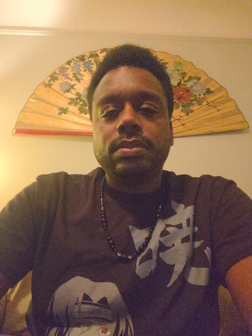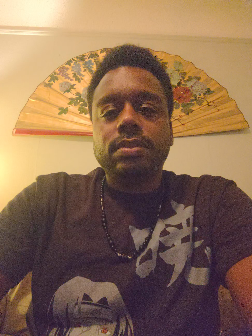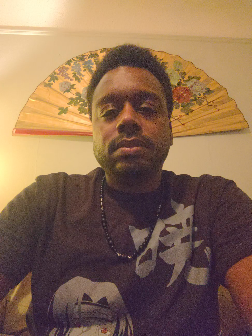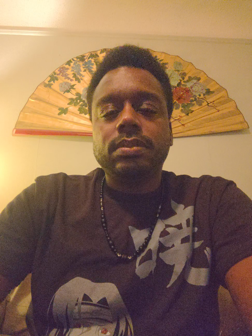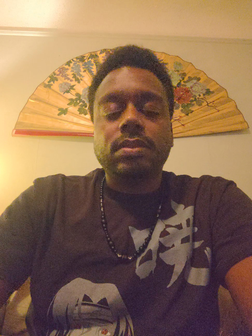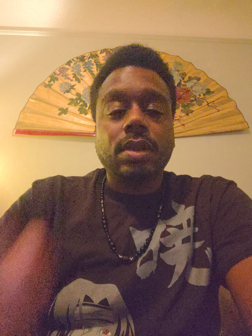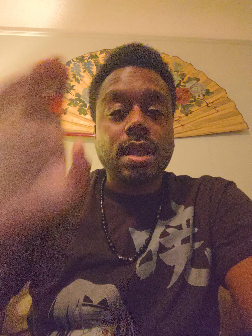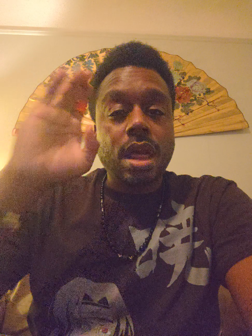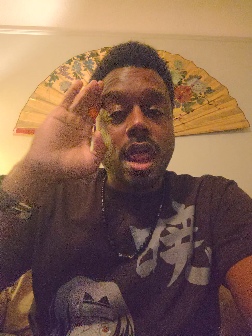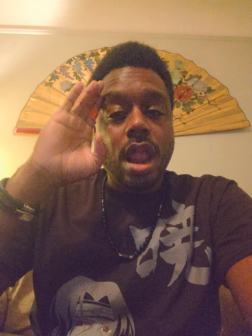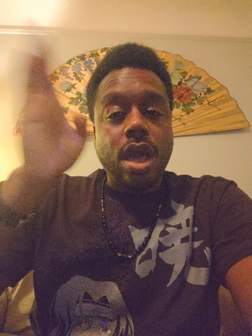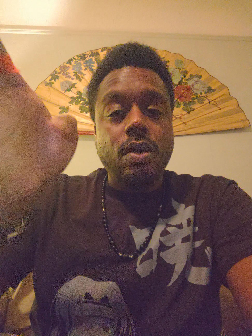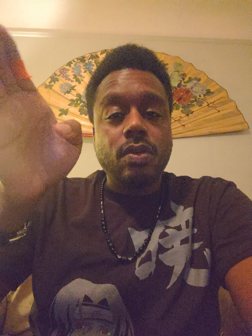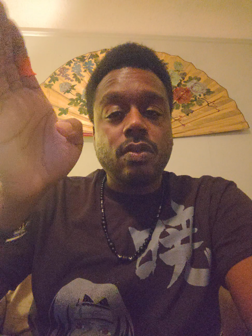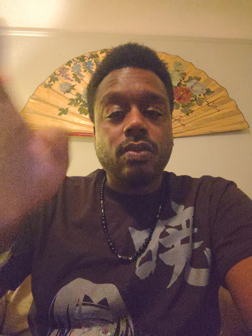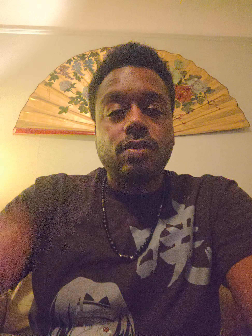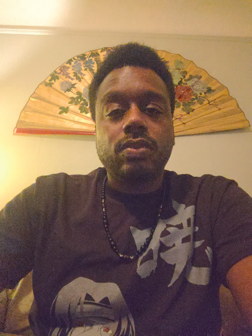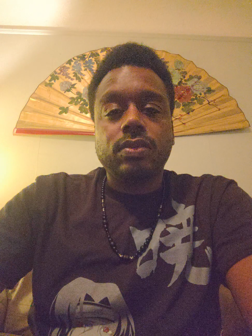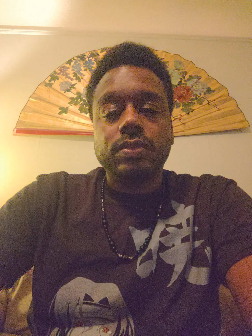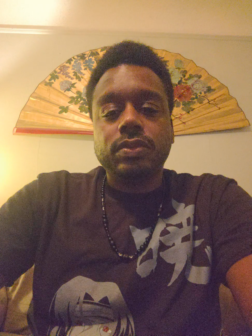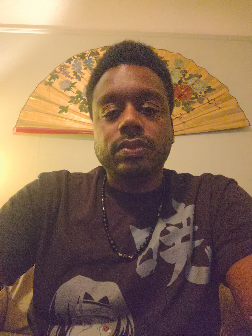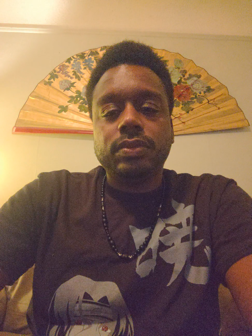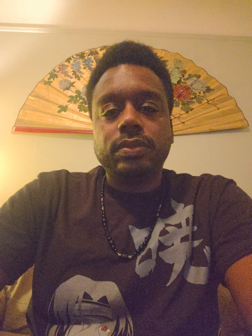hello